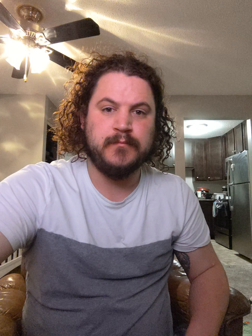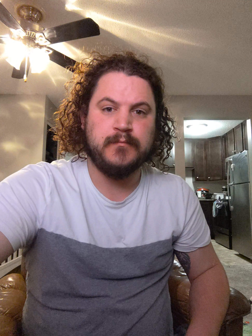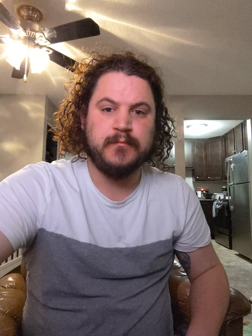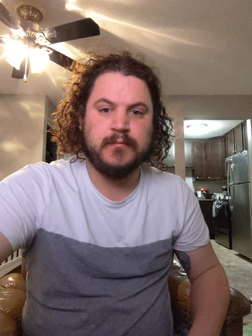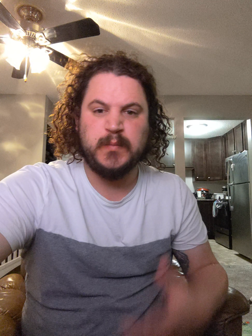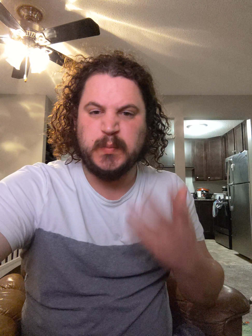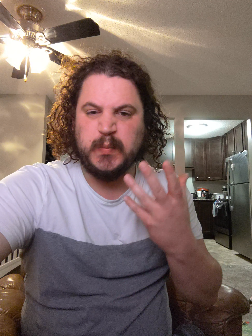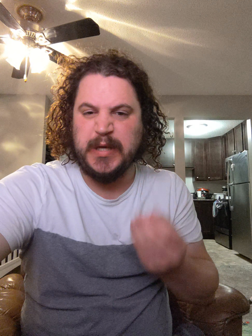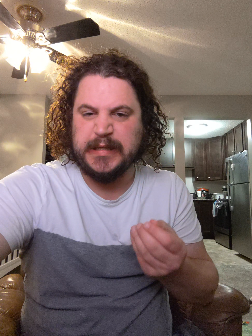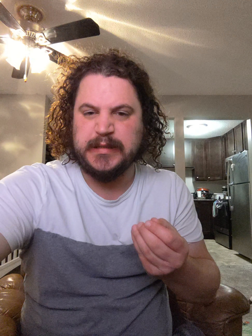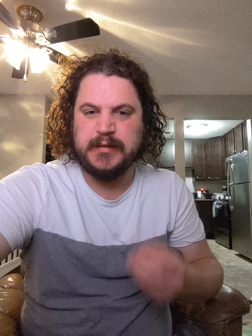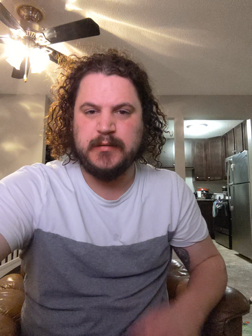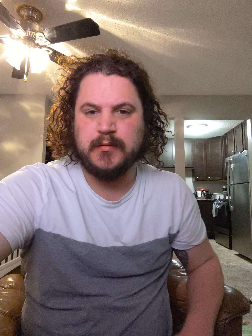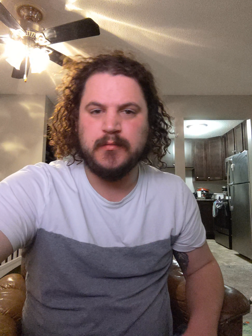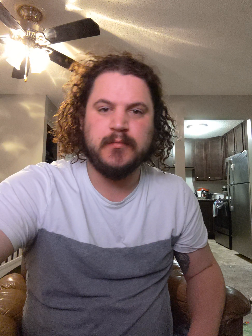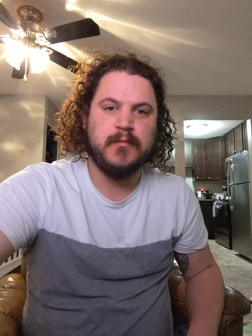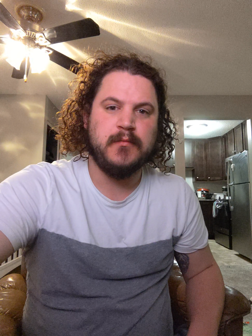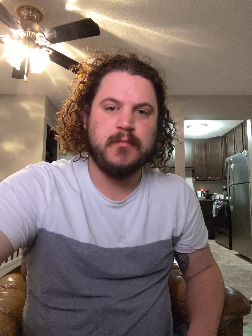wet